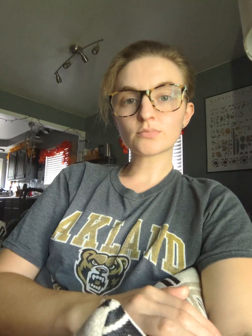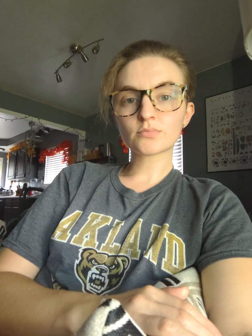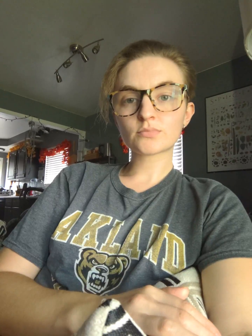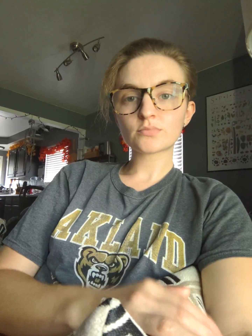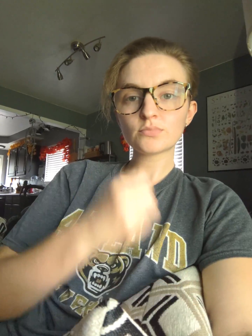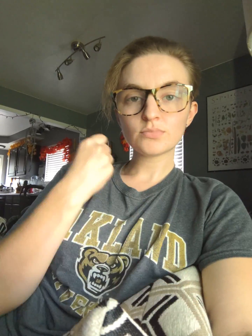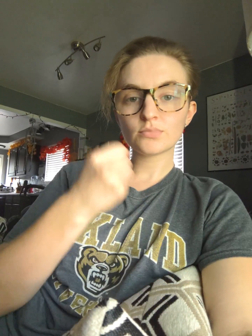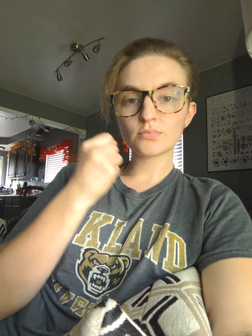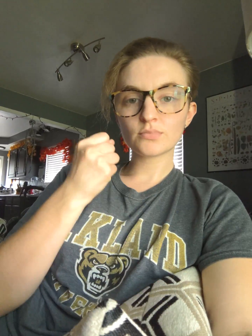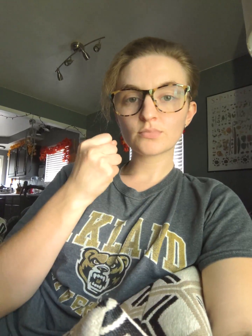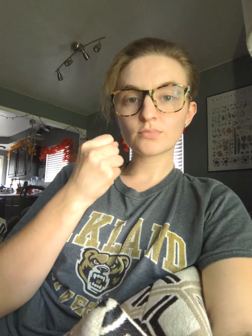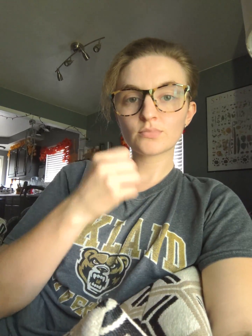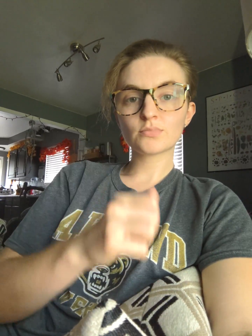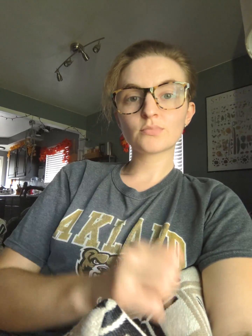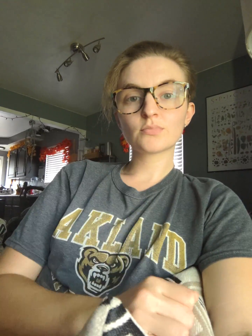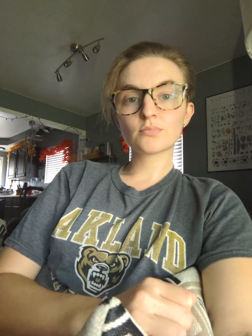hit